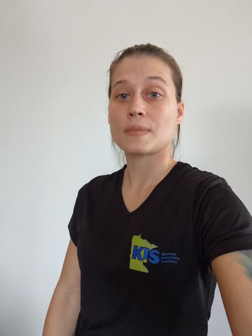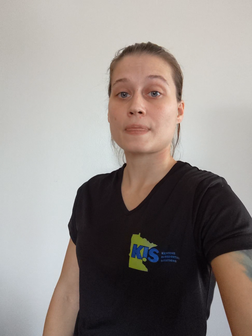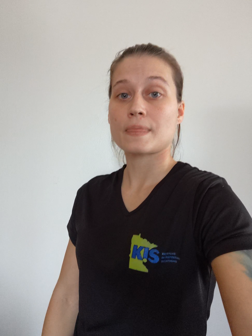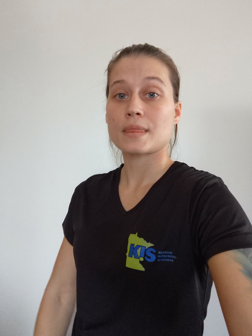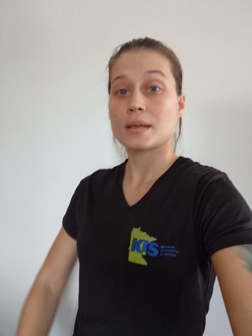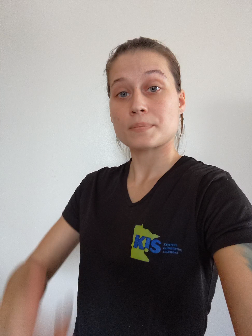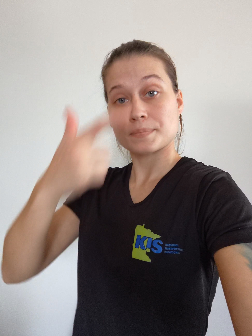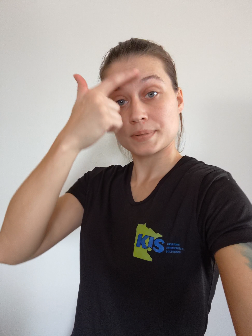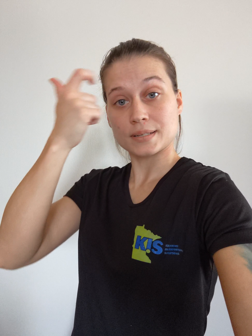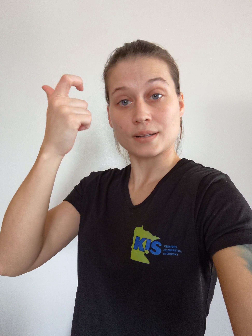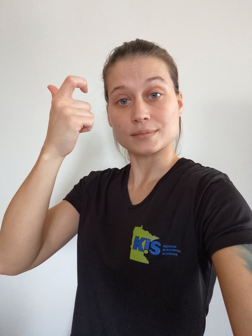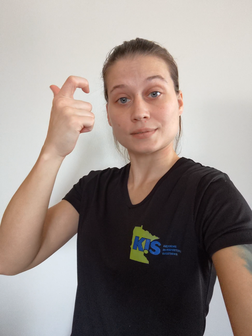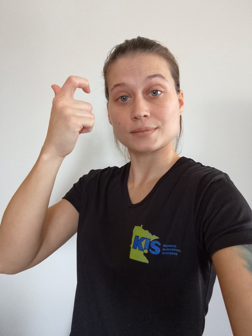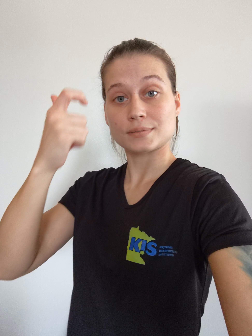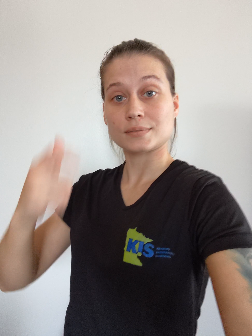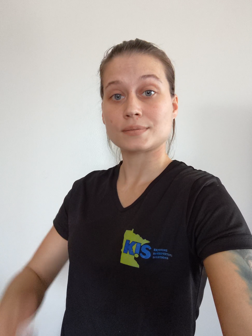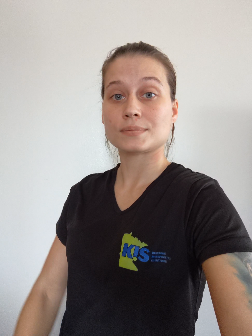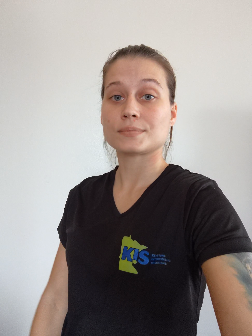because